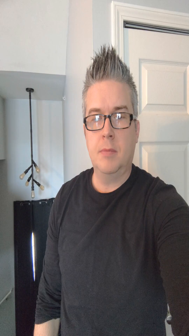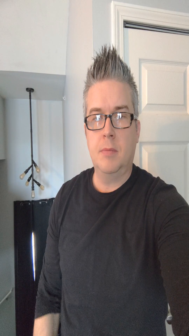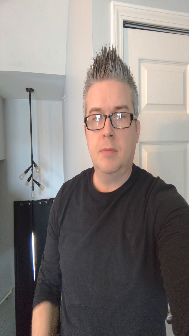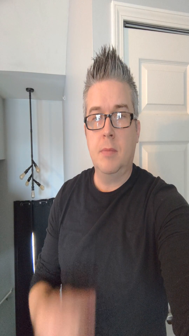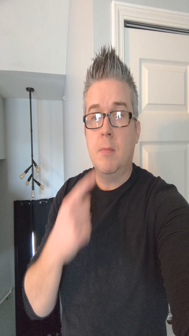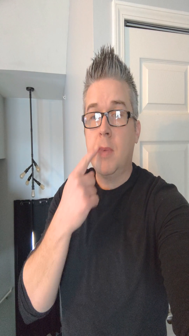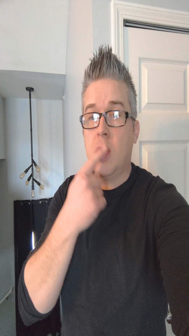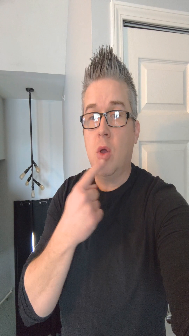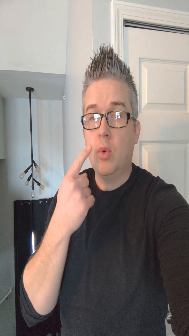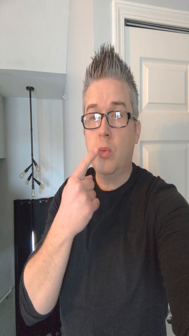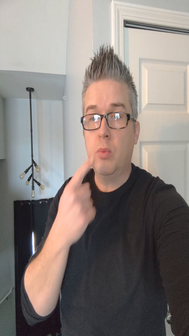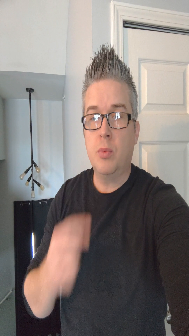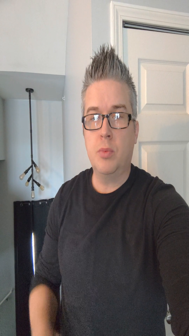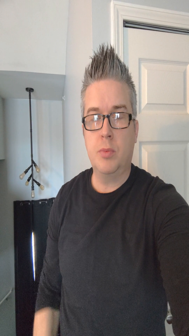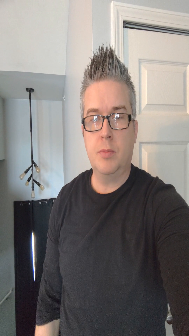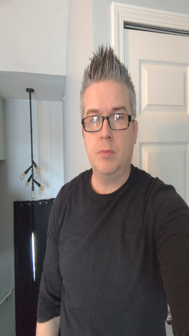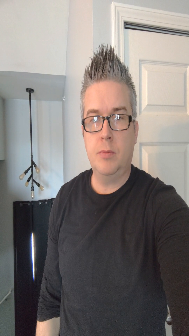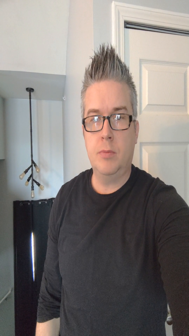mouth